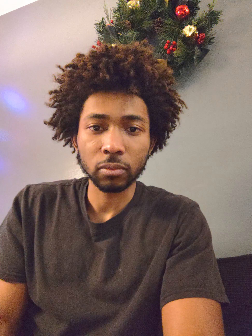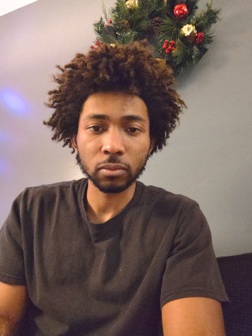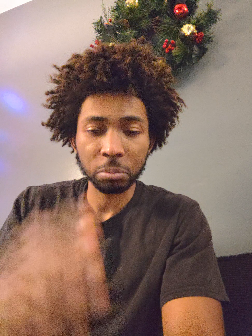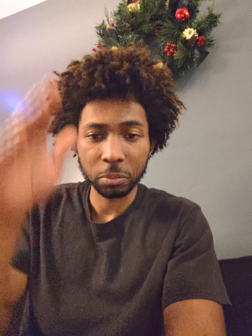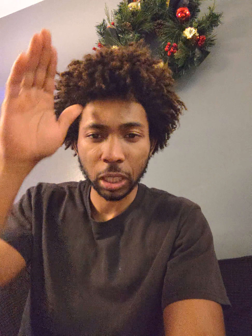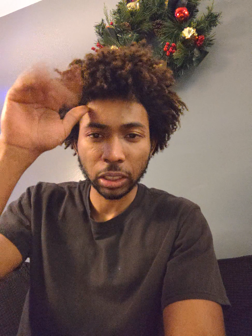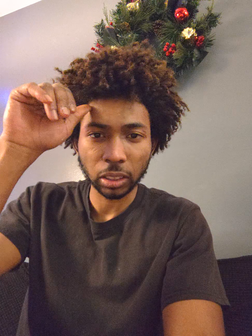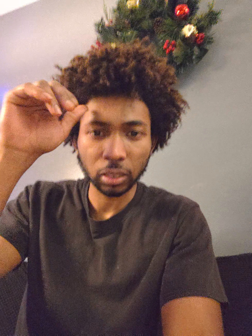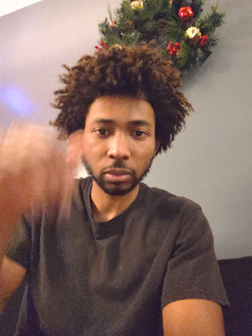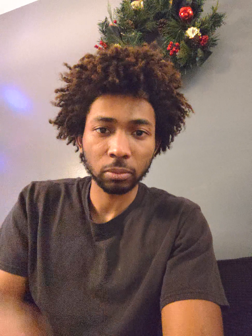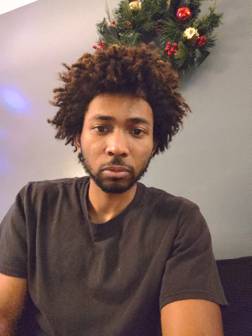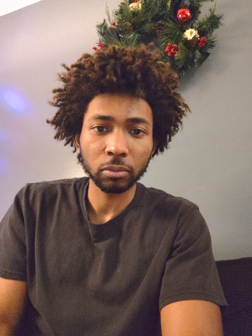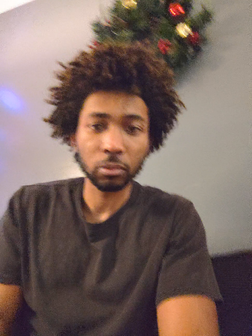donkey